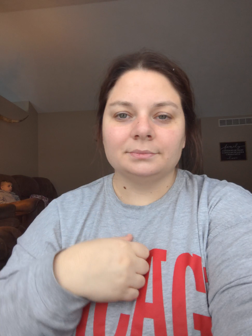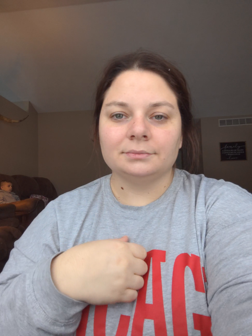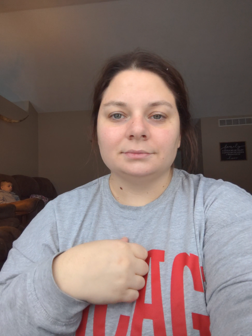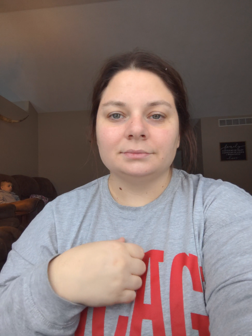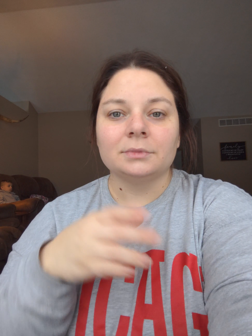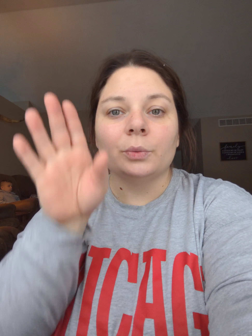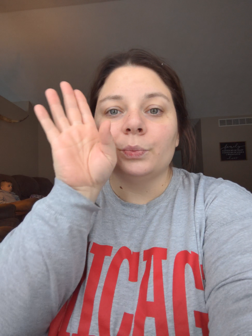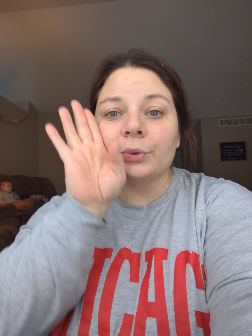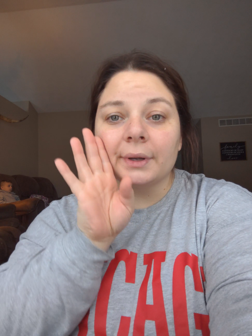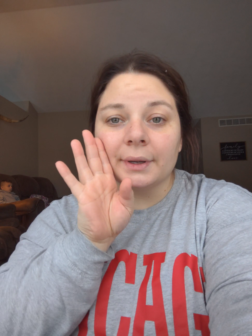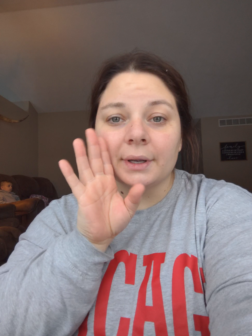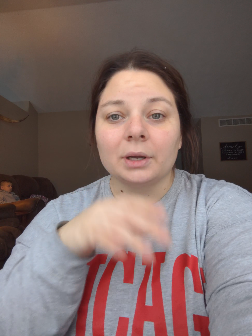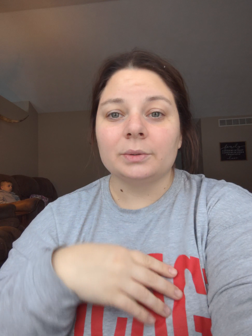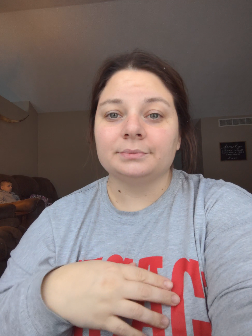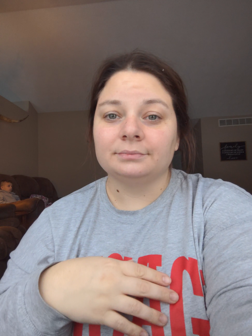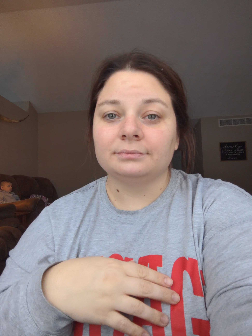brown